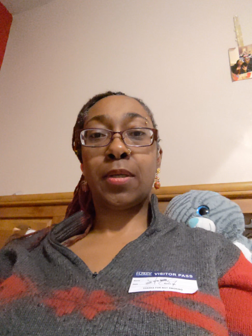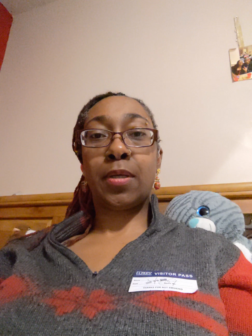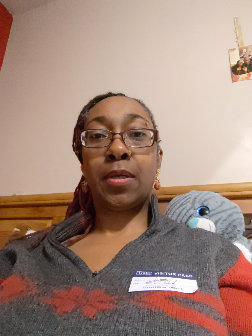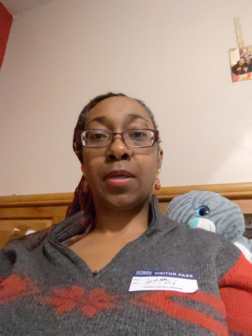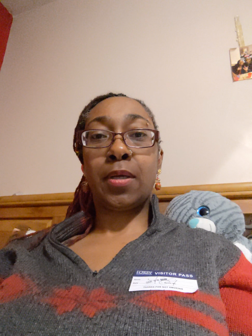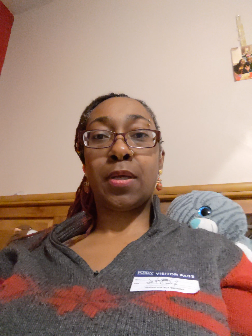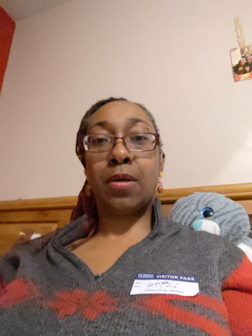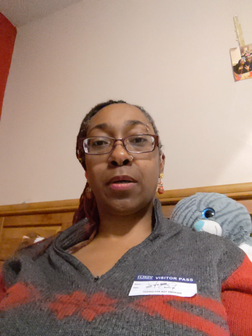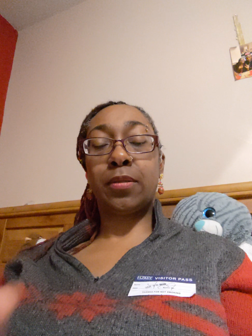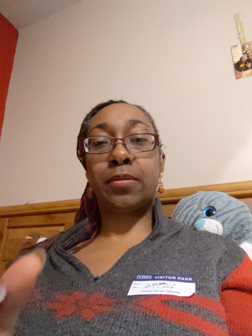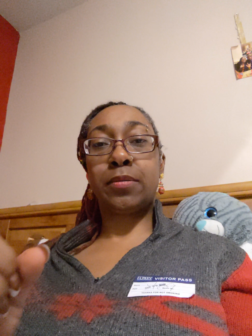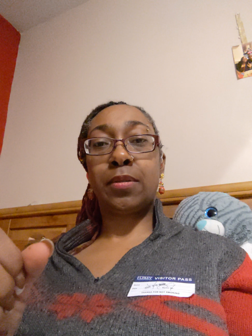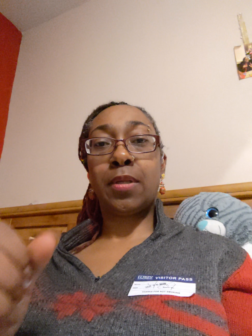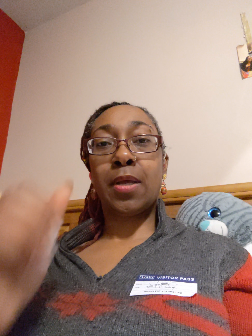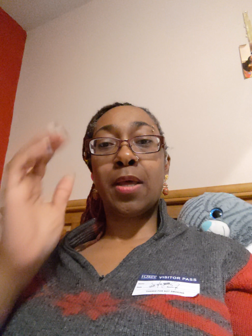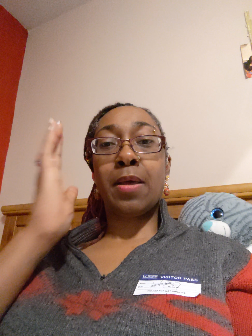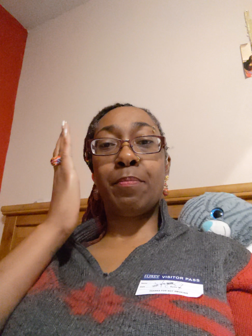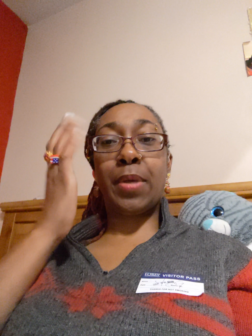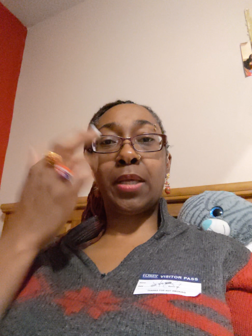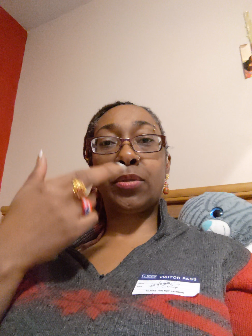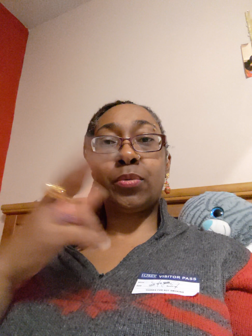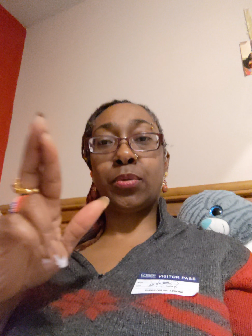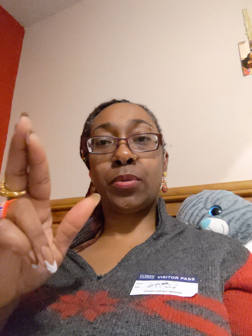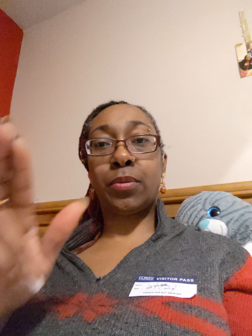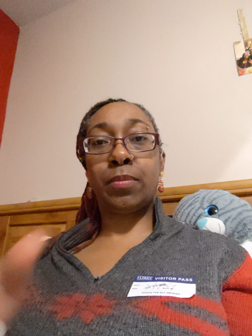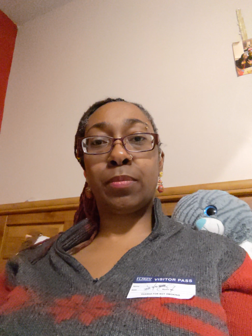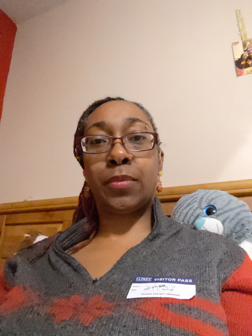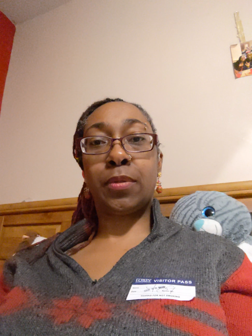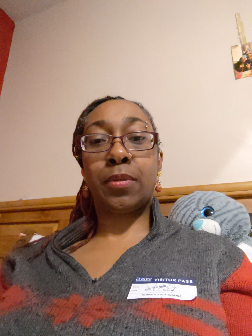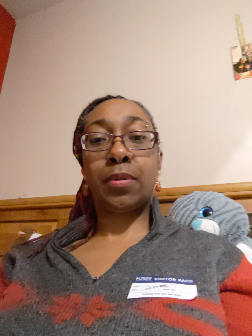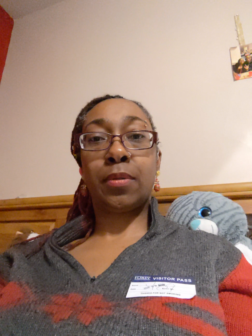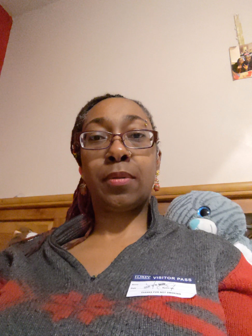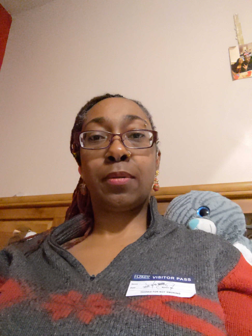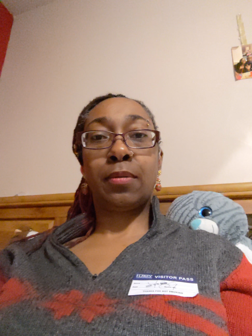bedroom